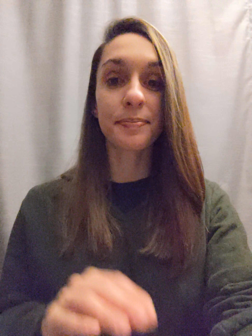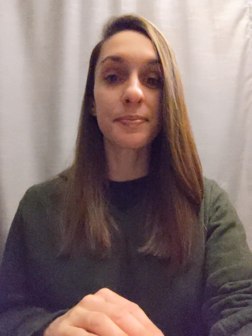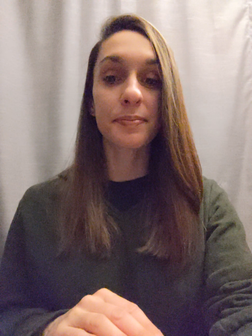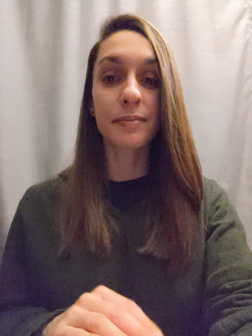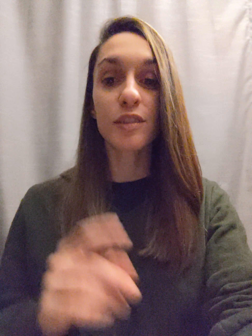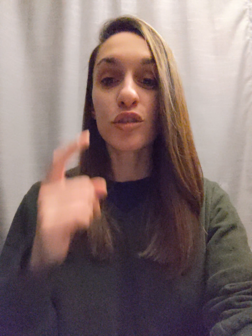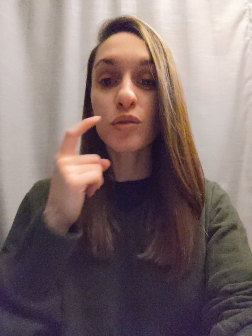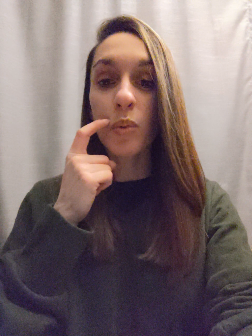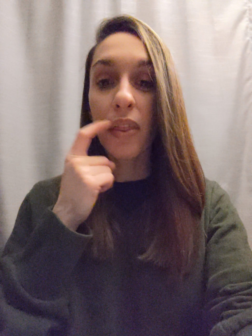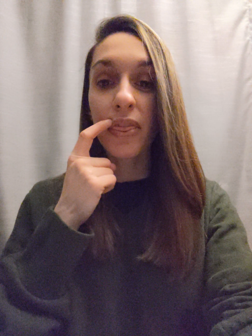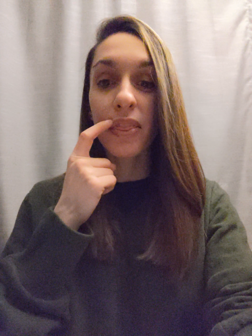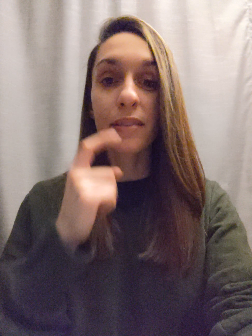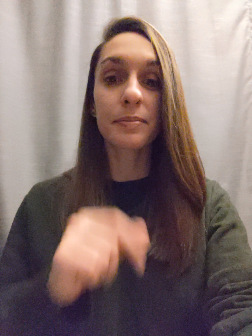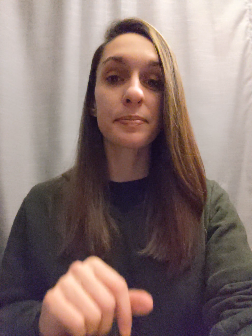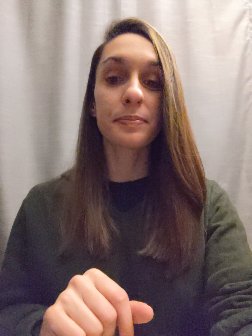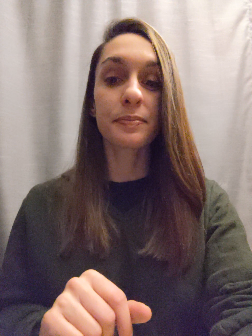tooth